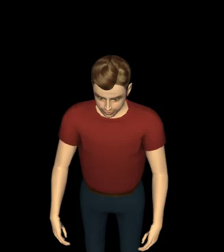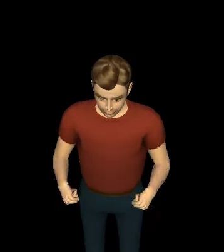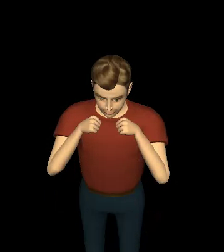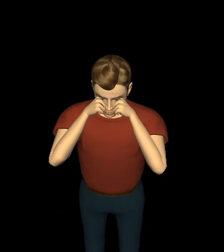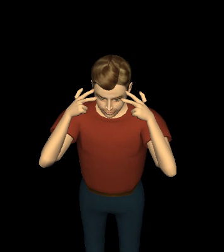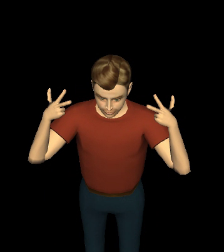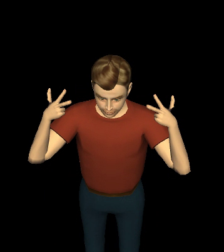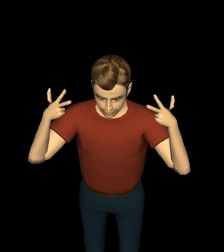قط